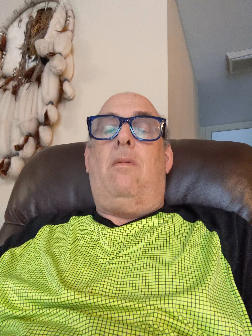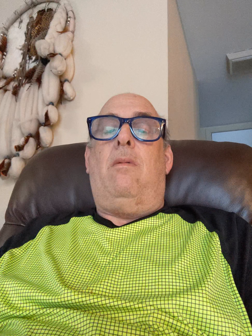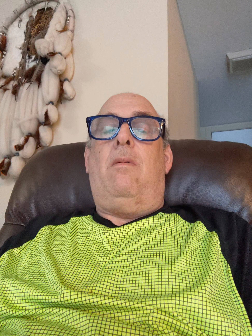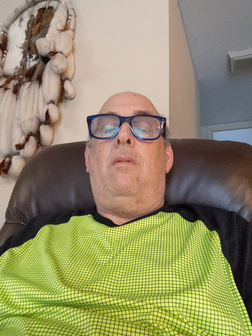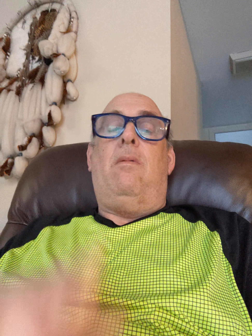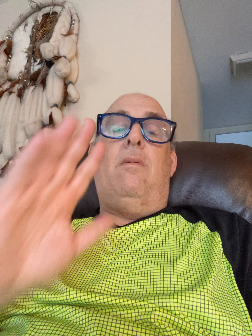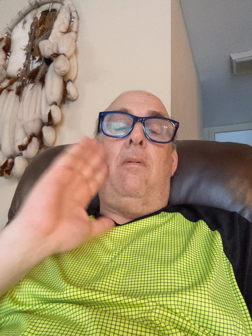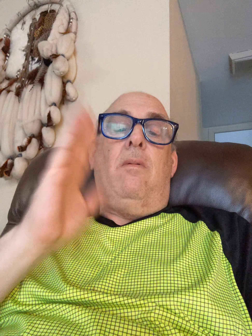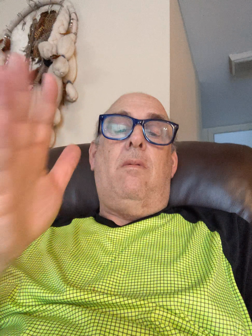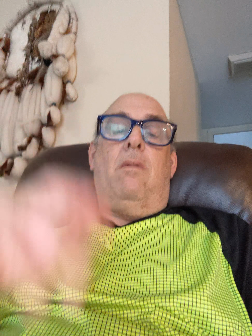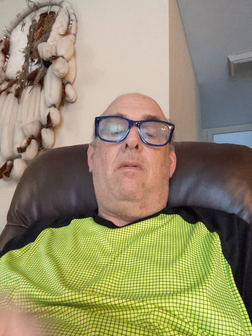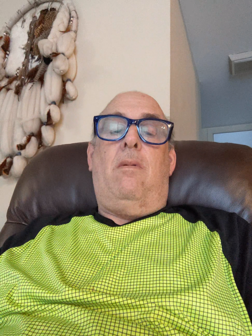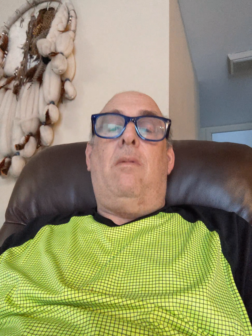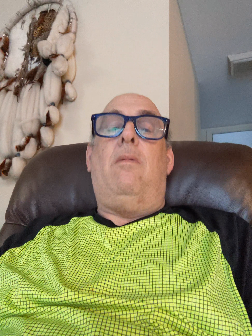will